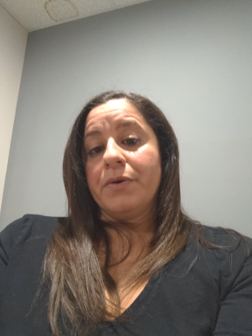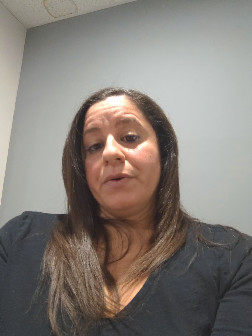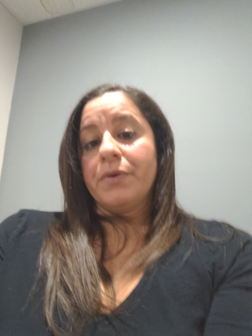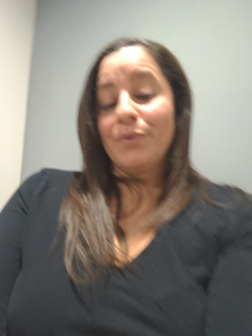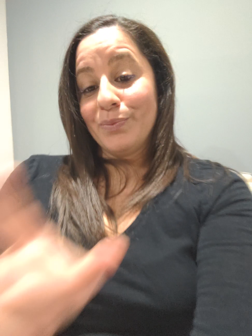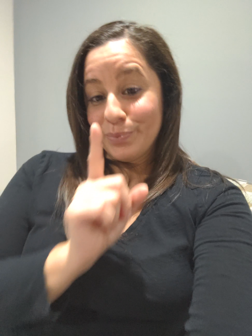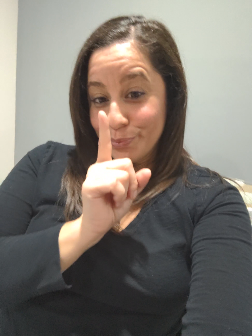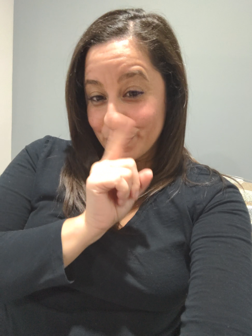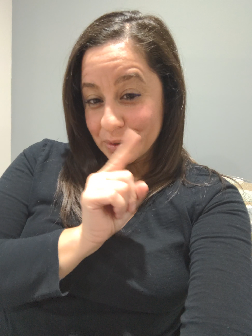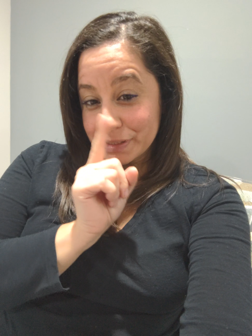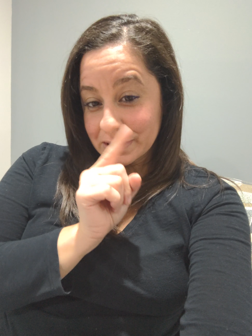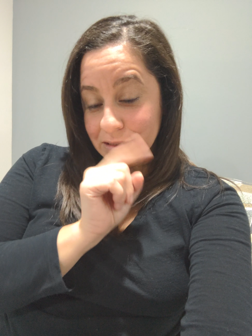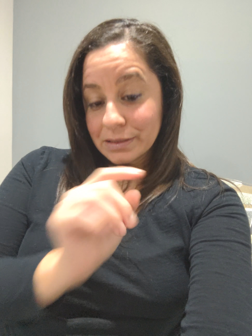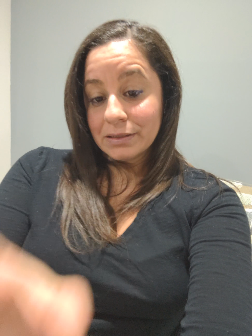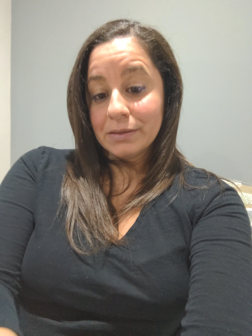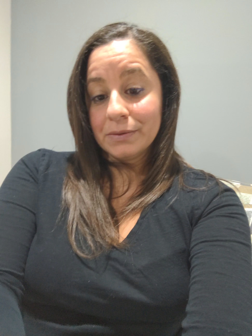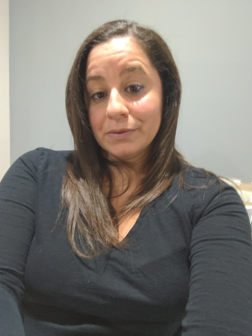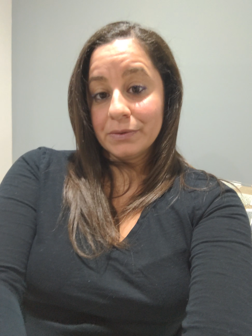pretend